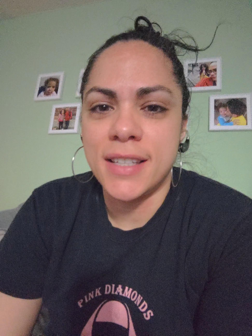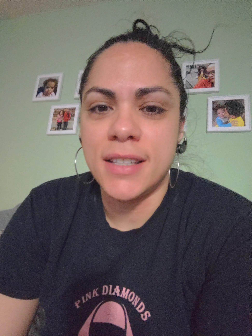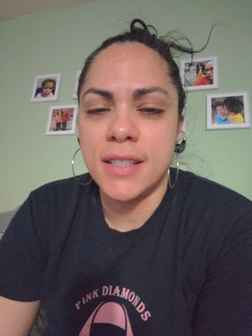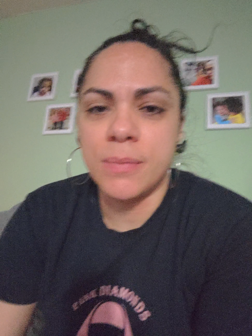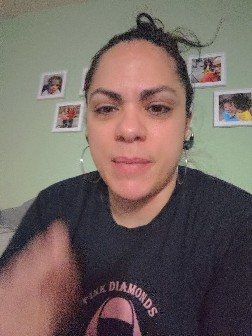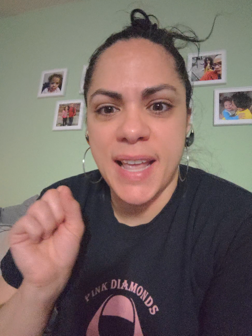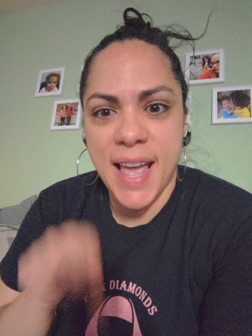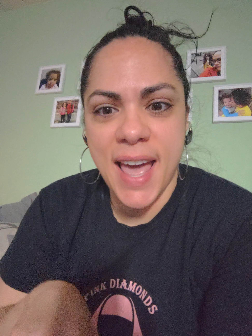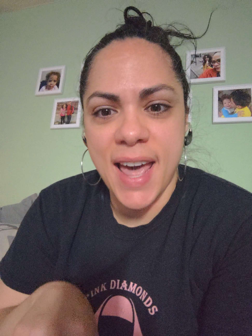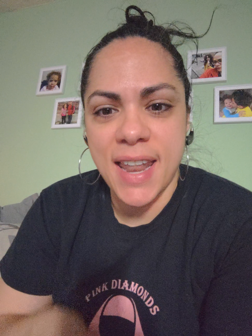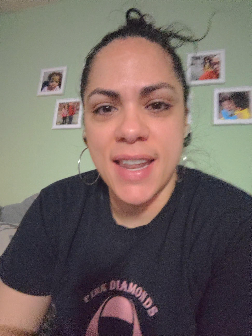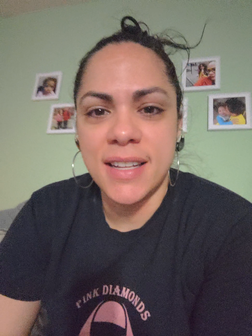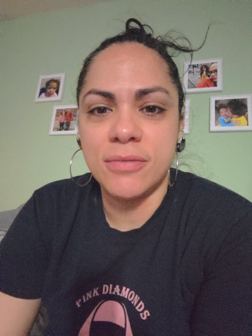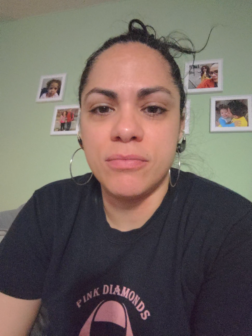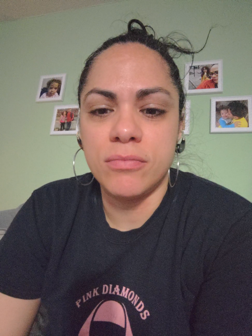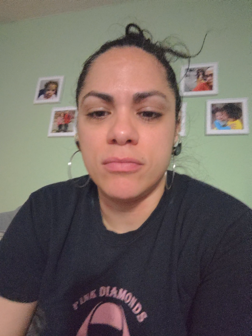can